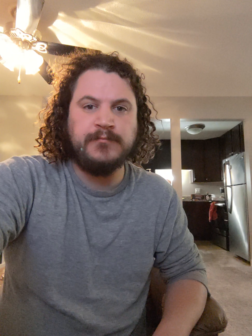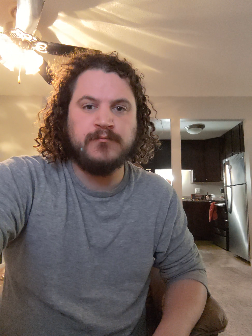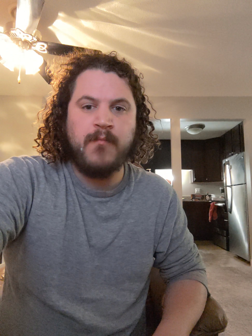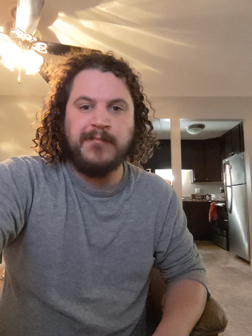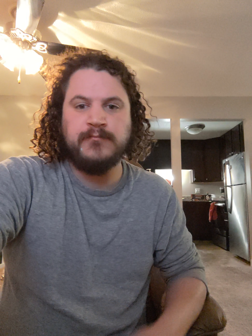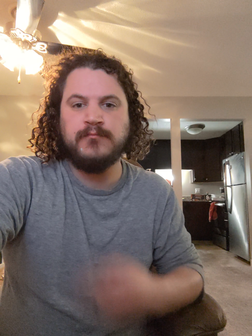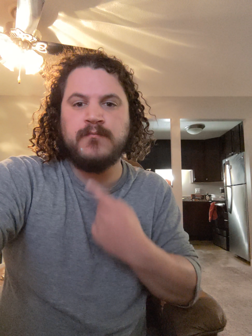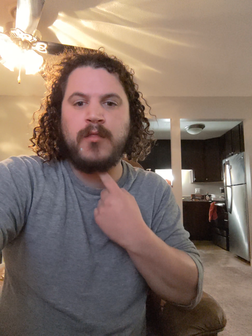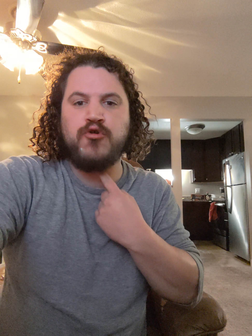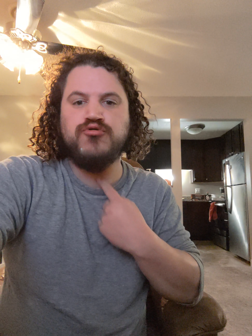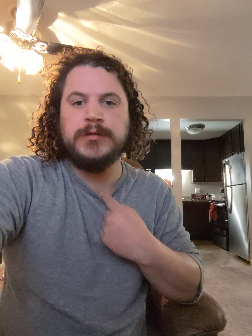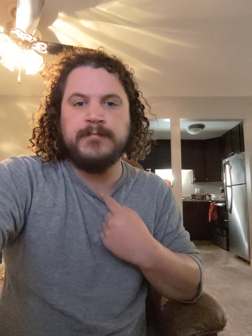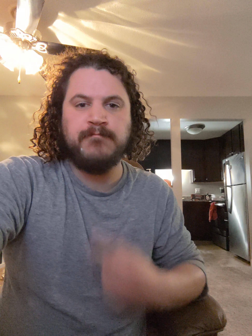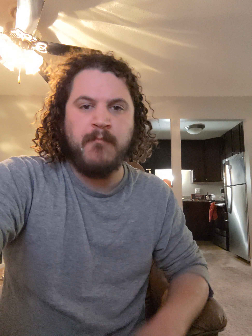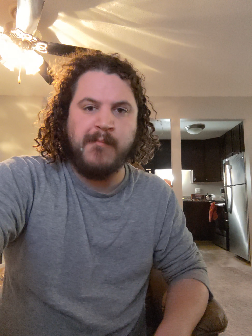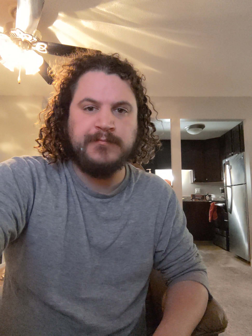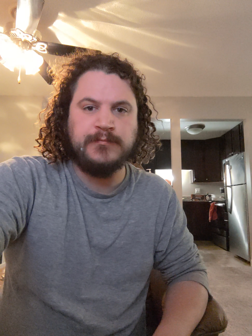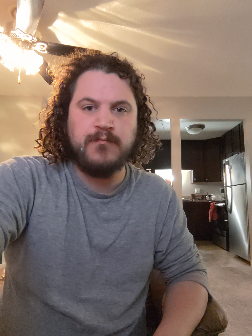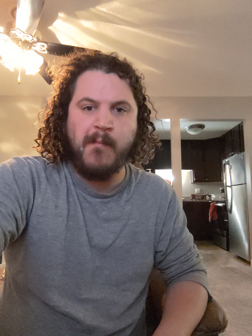thirsty